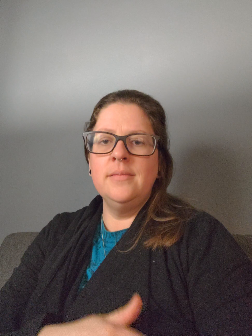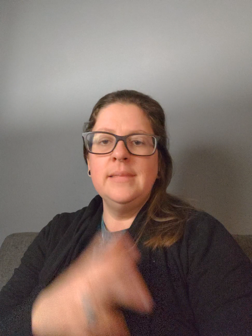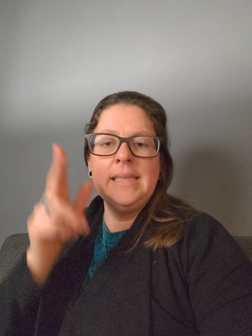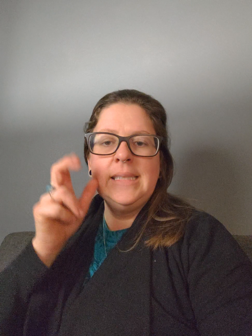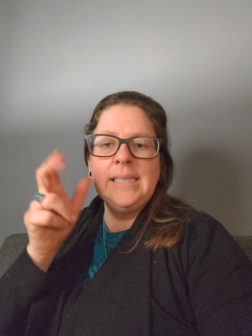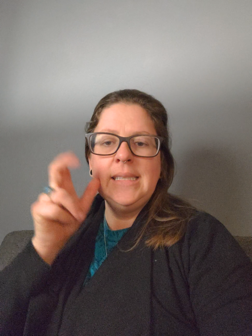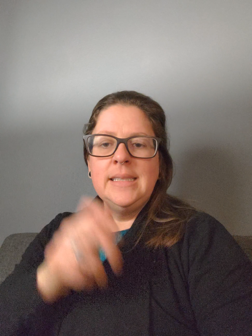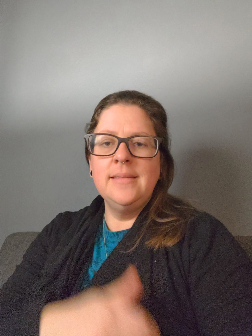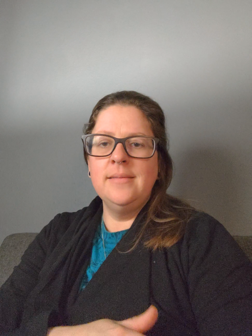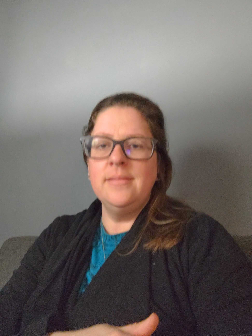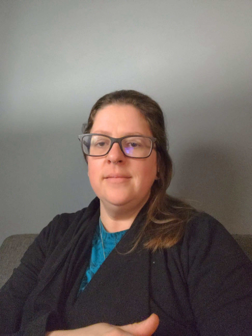listen